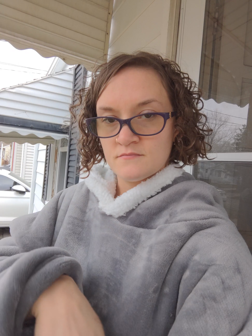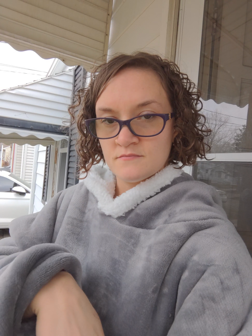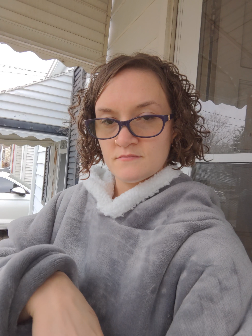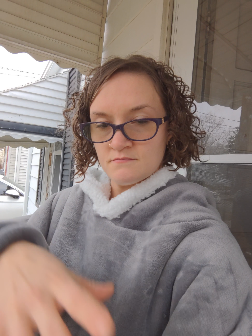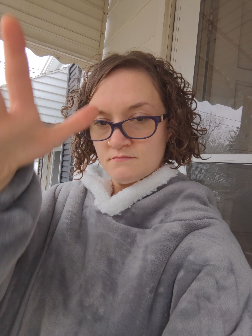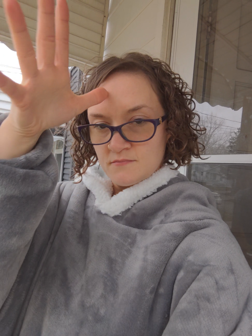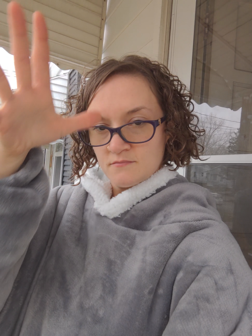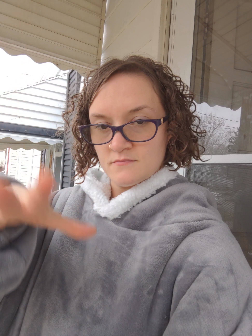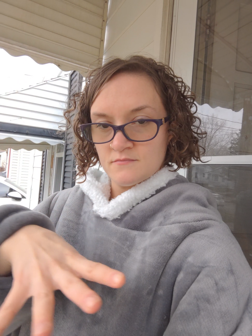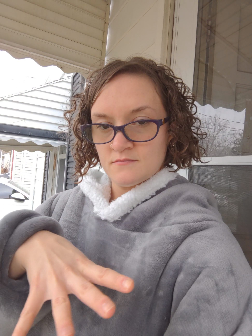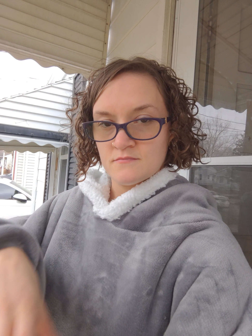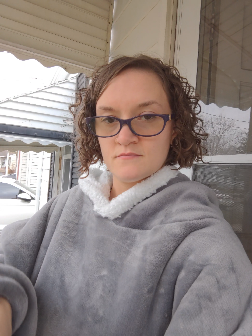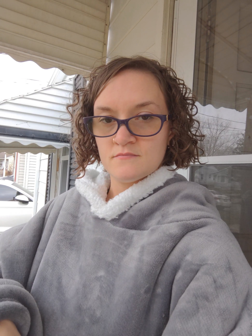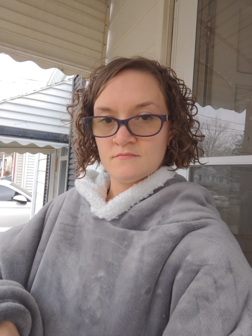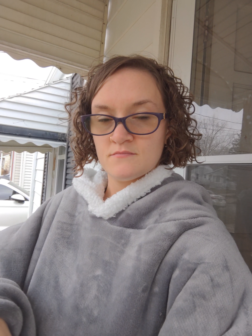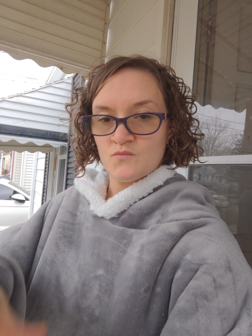man